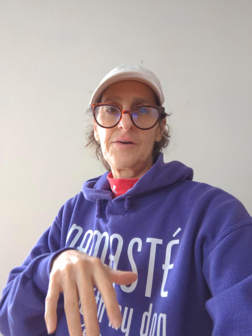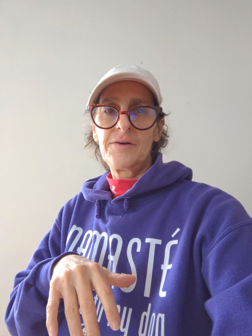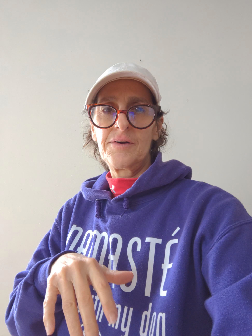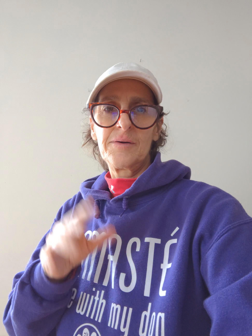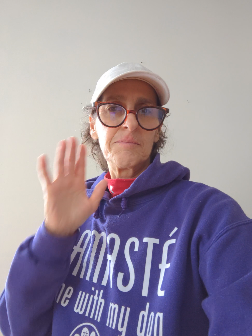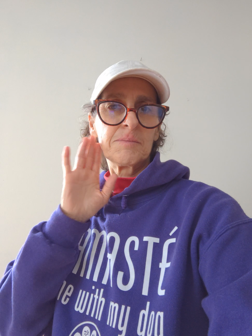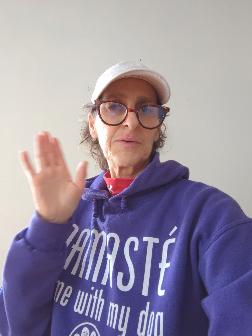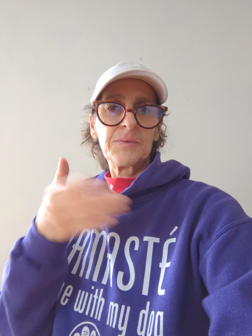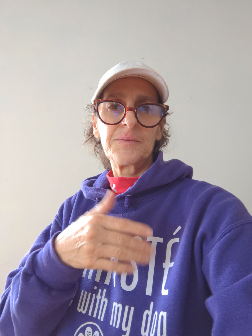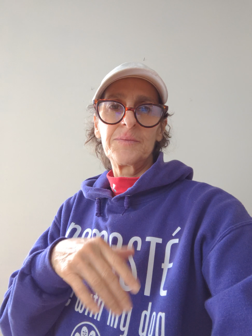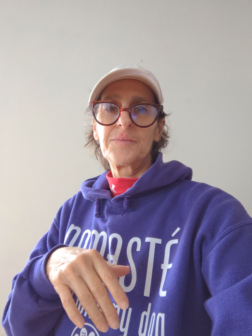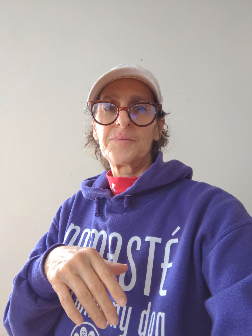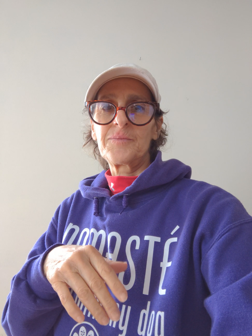bedroom